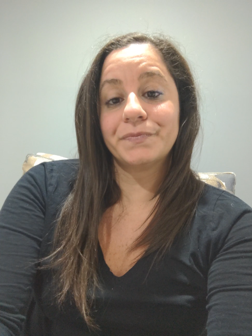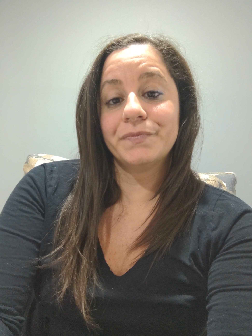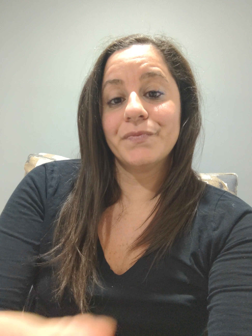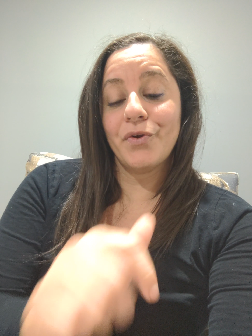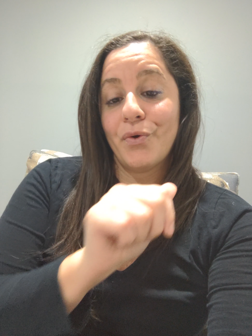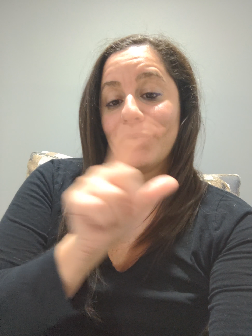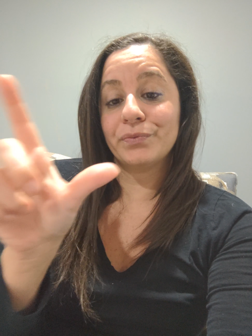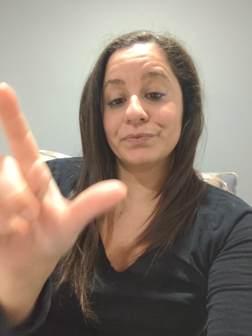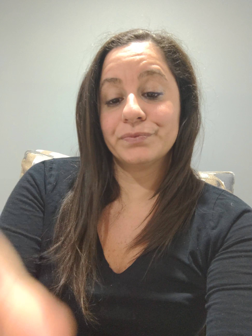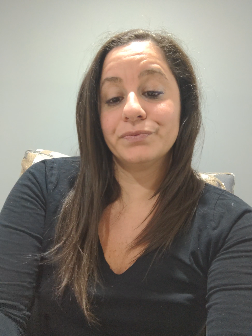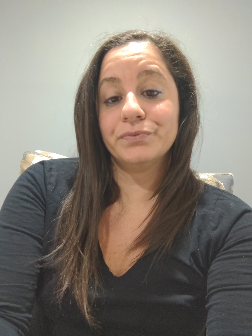all